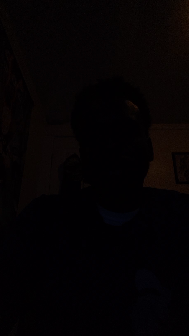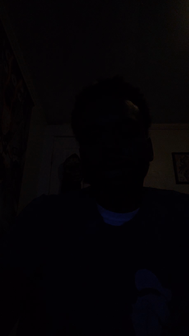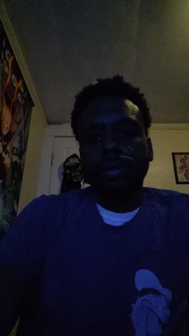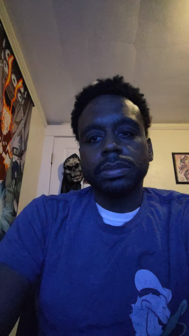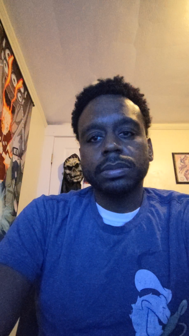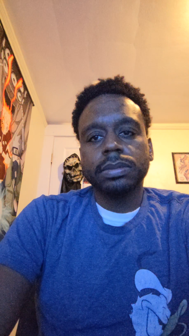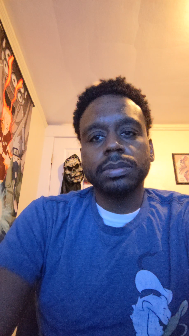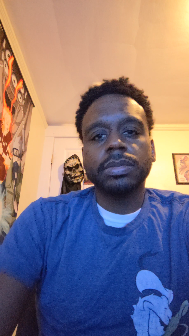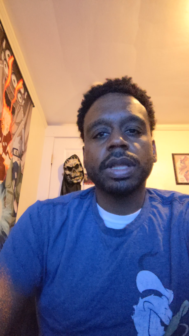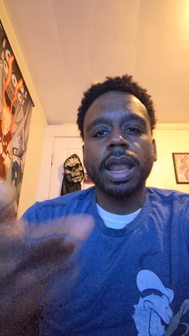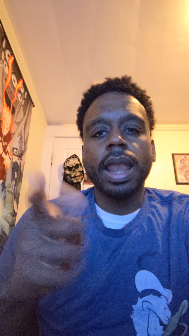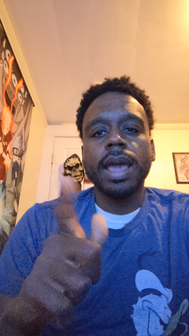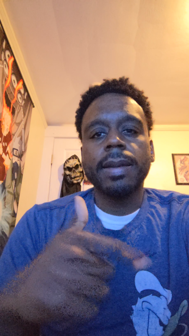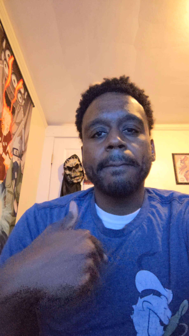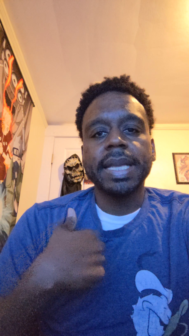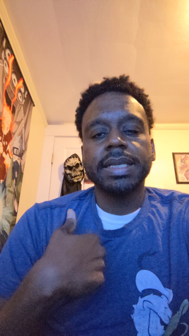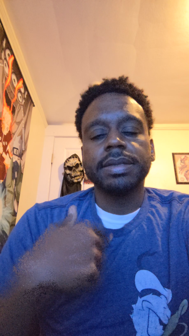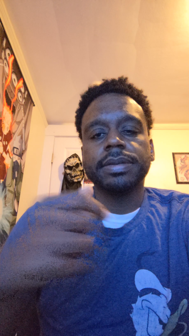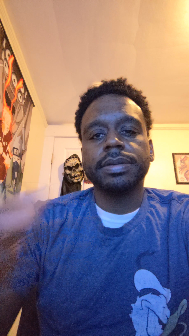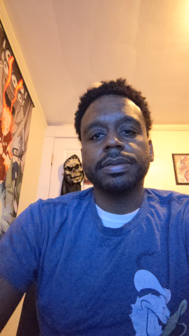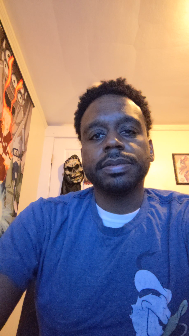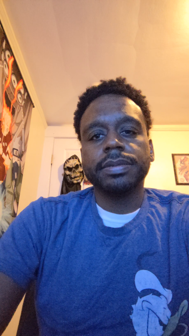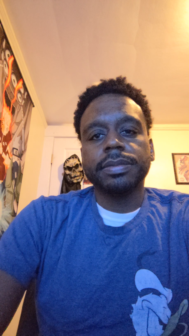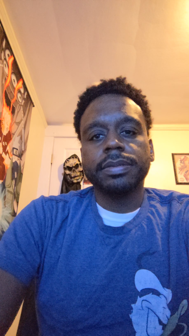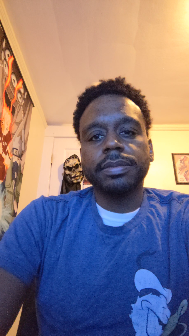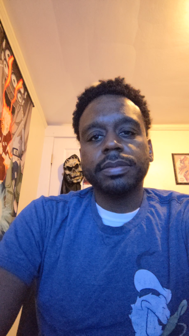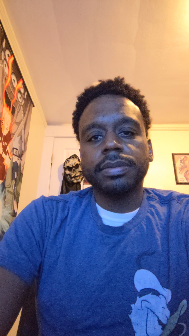let me